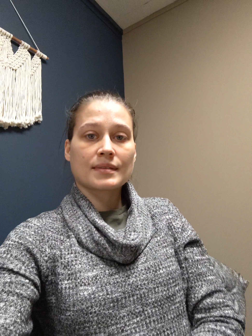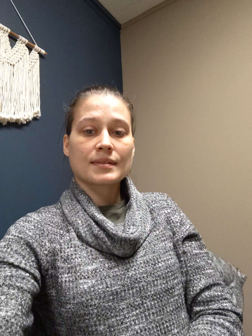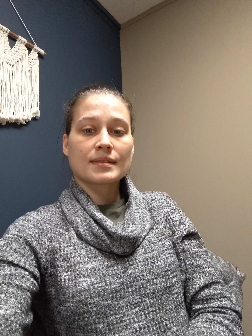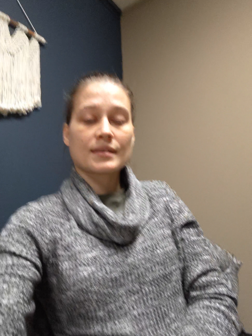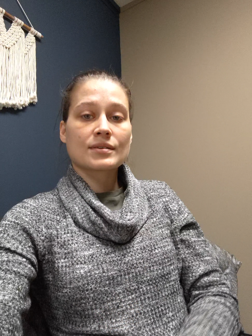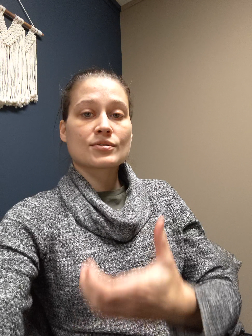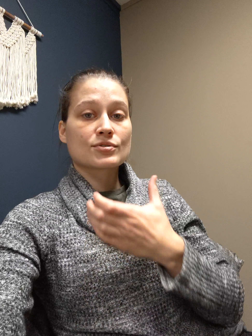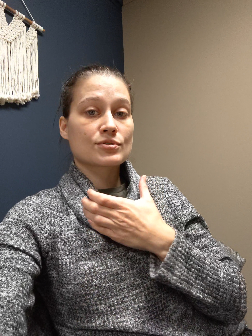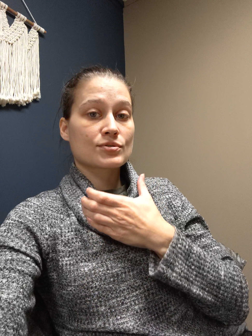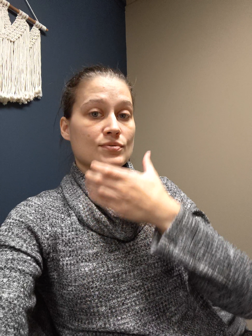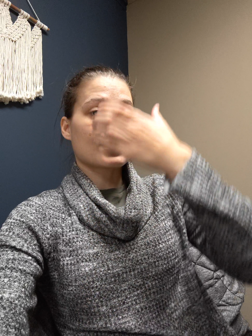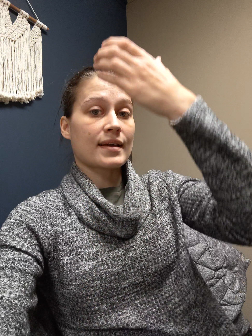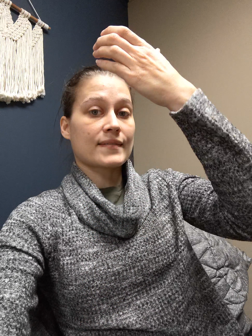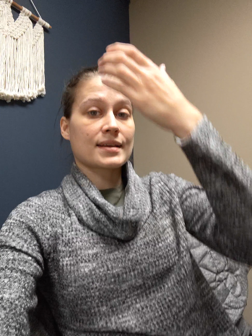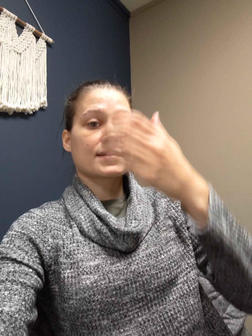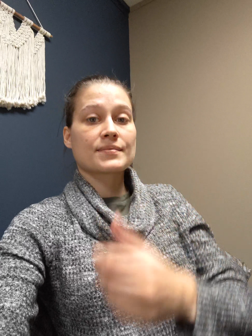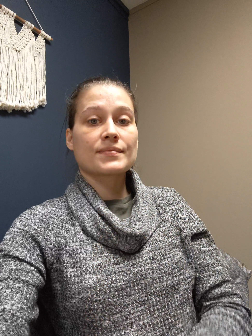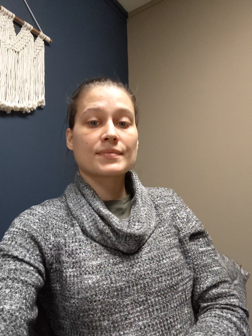giraffe